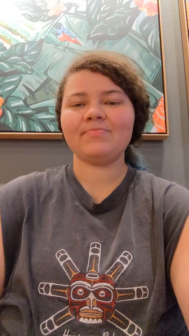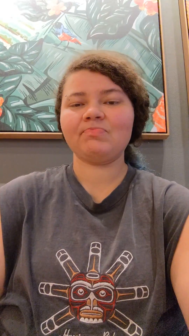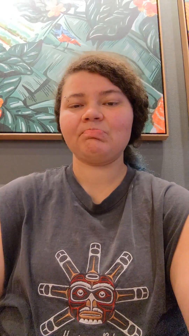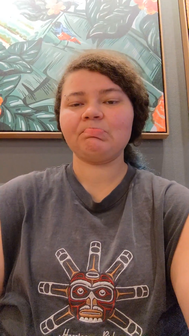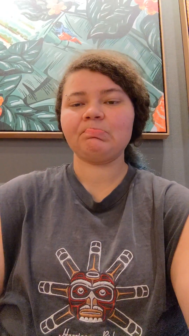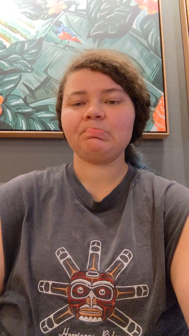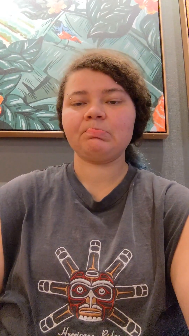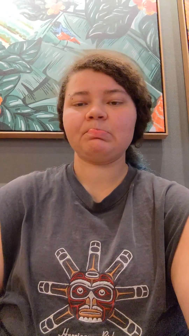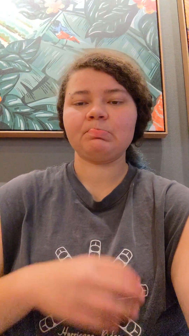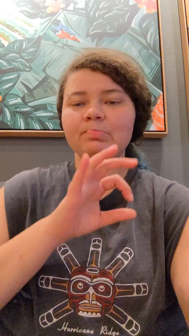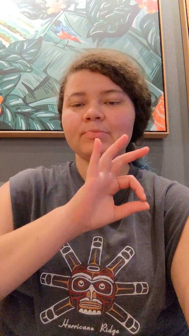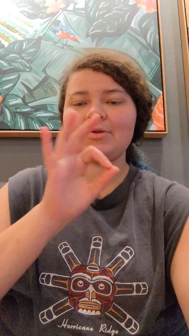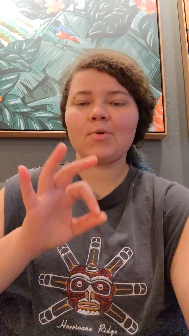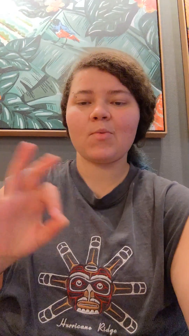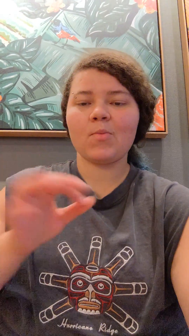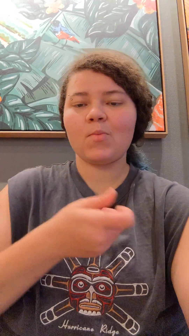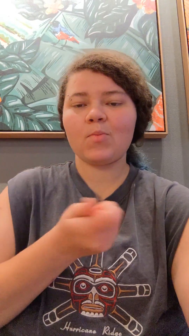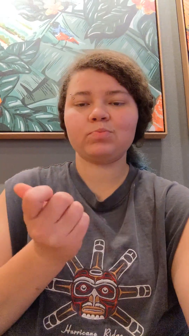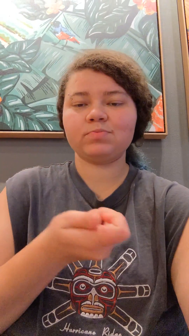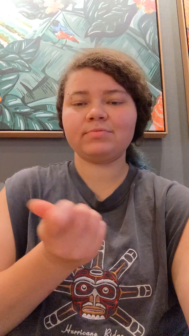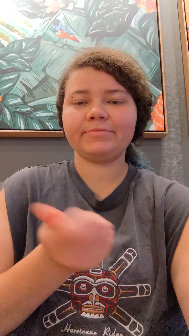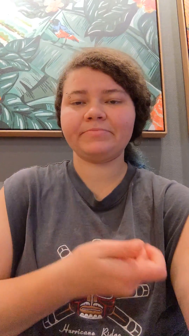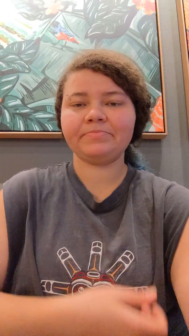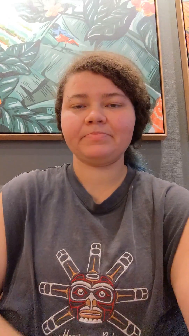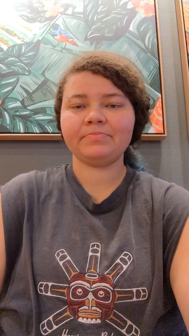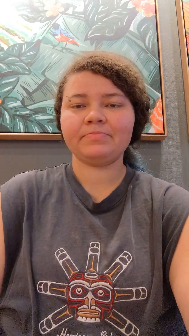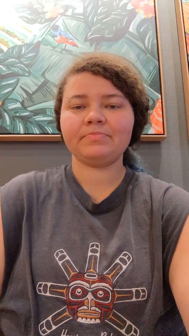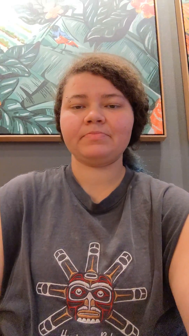hose